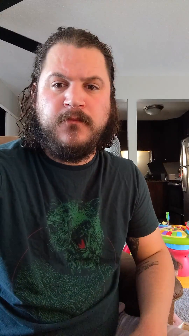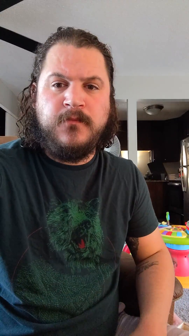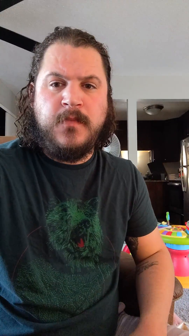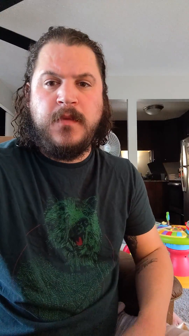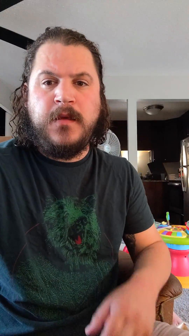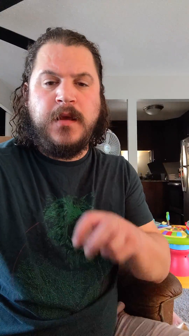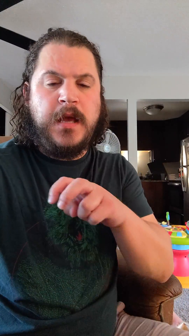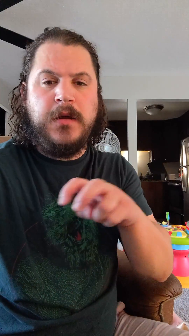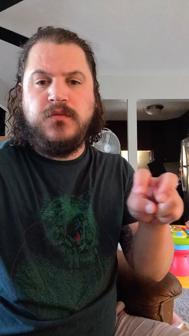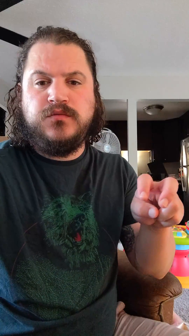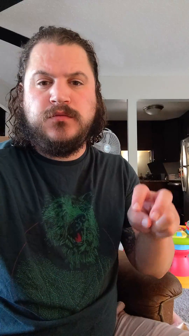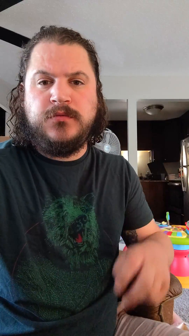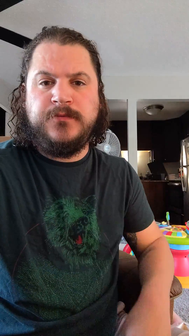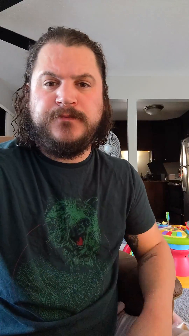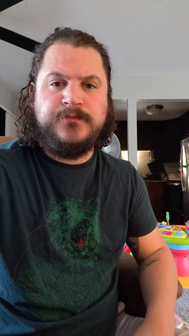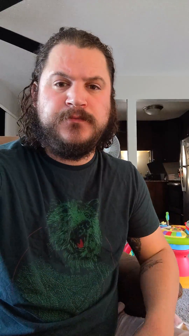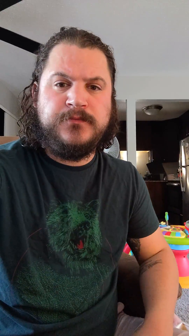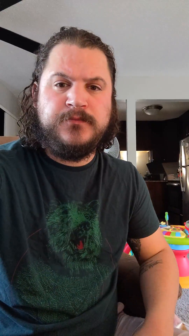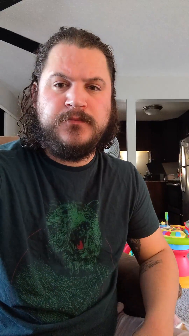couch